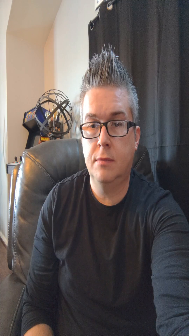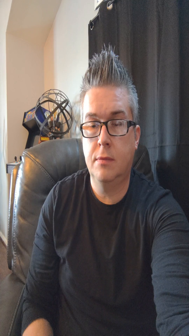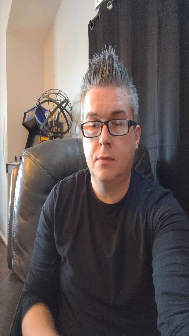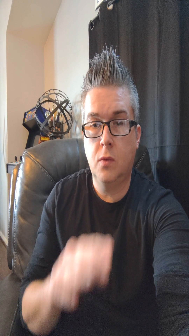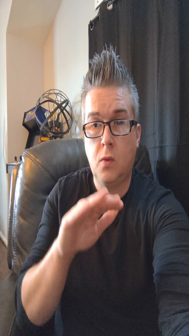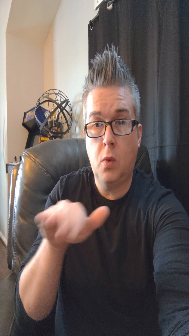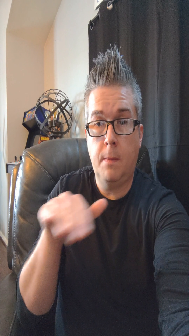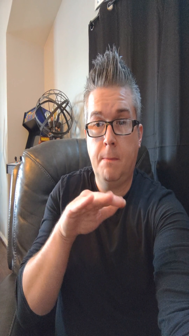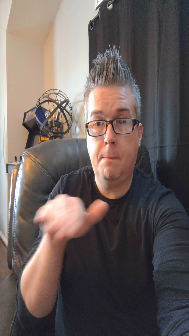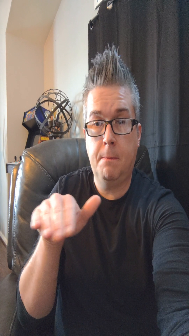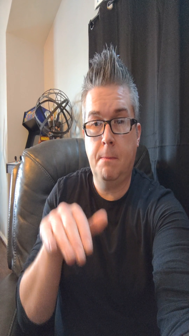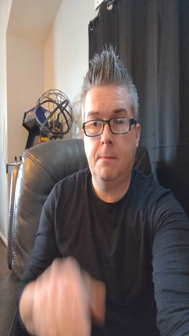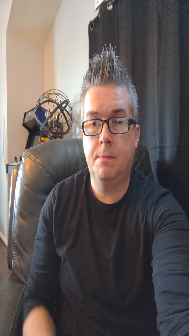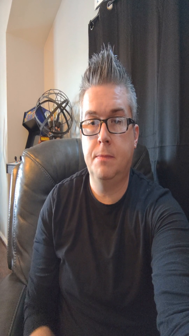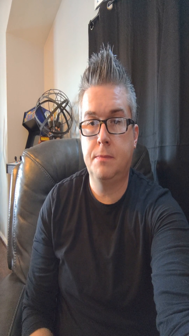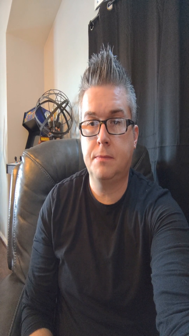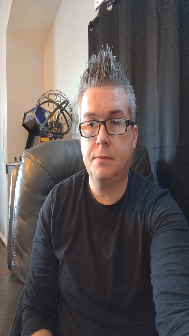pool